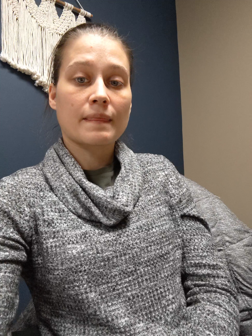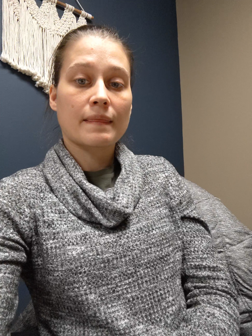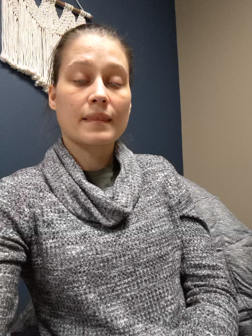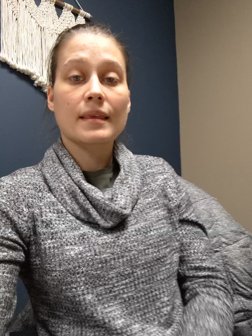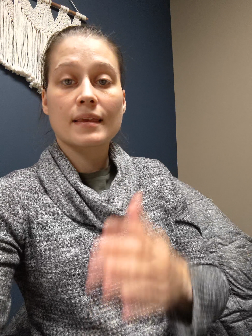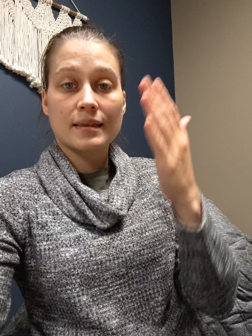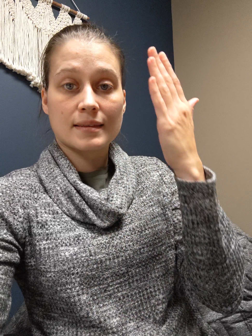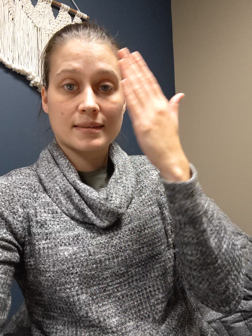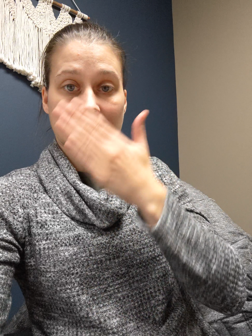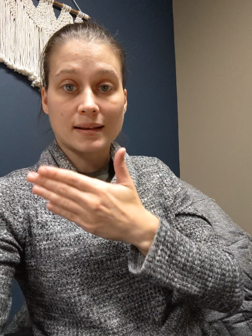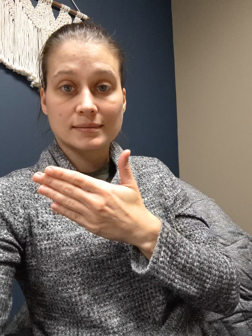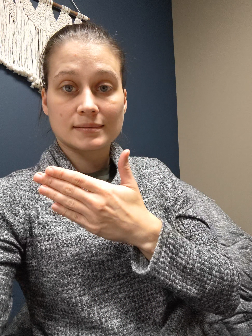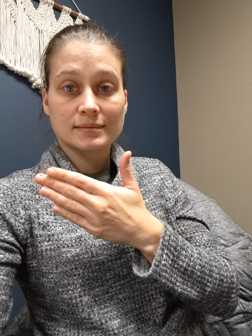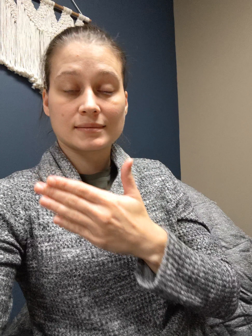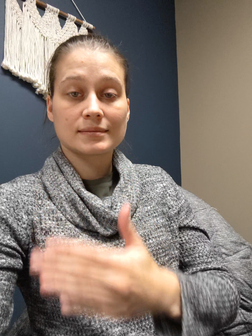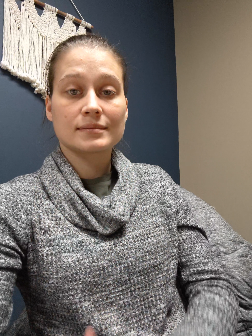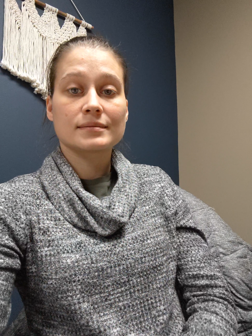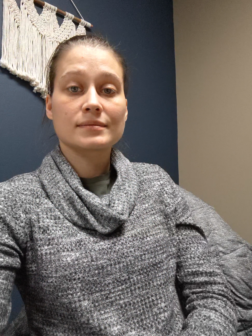night